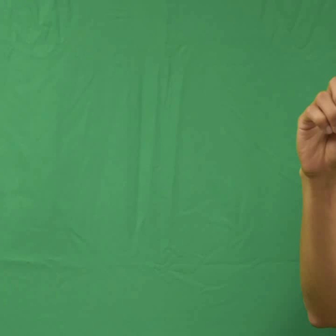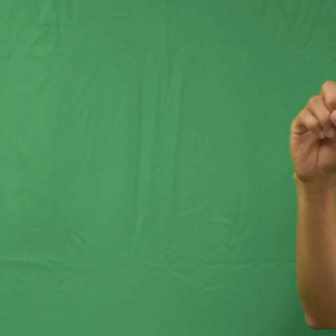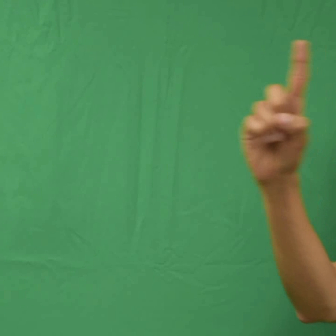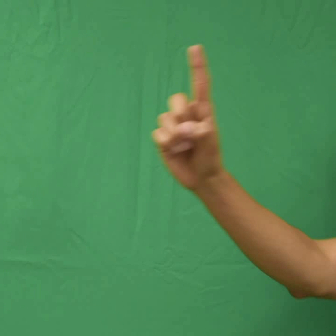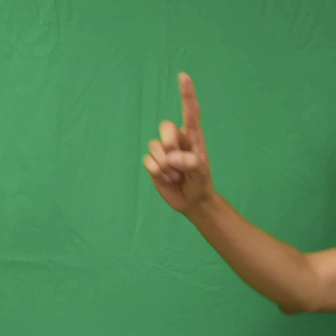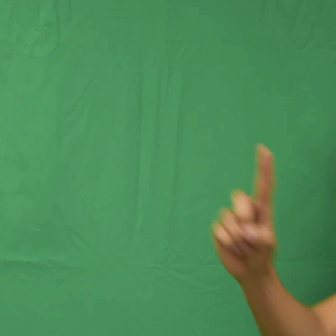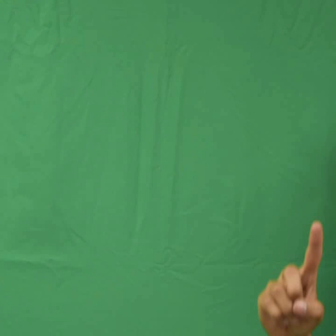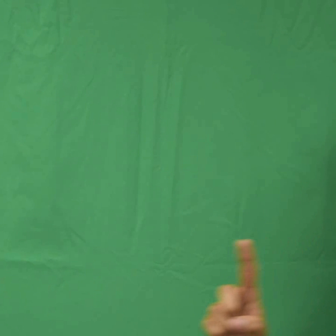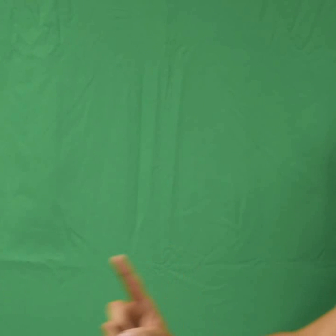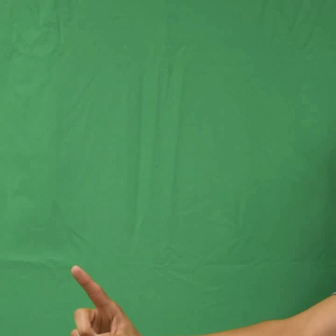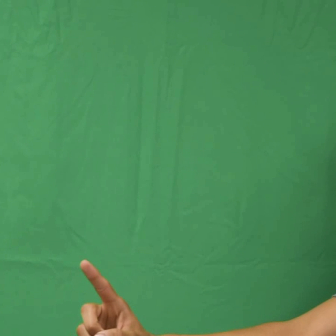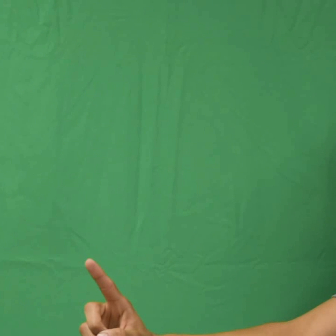Z